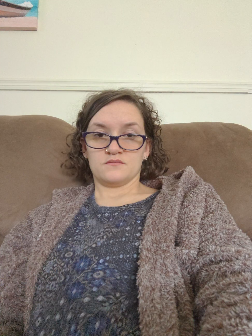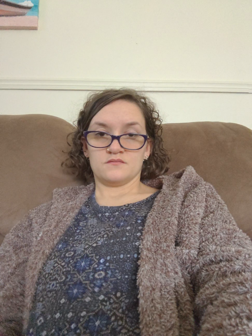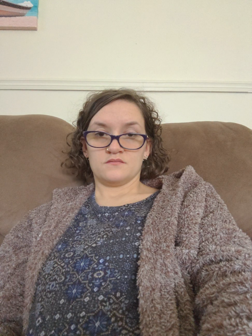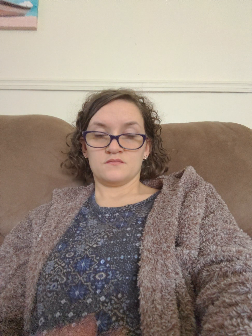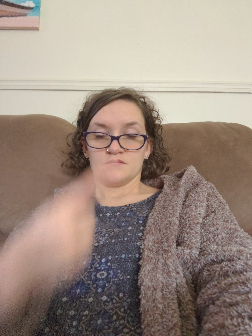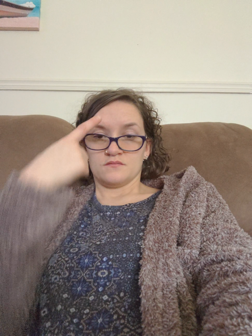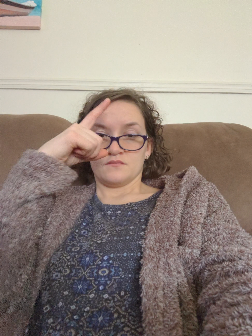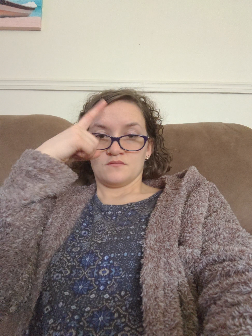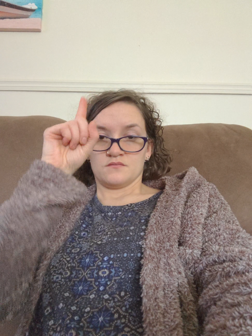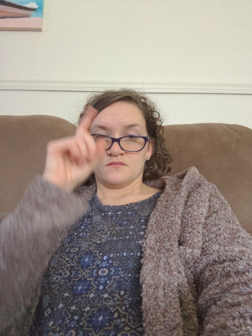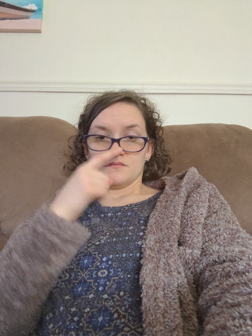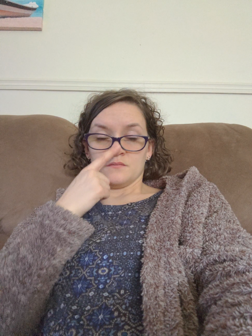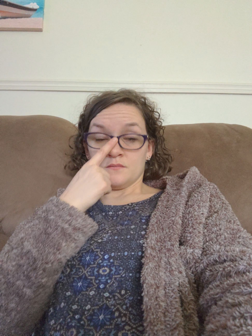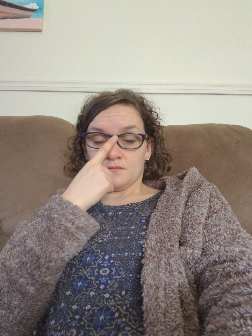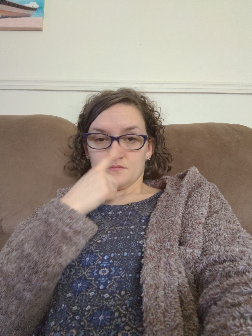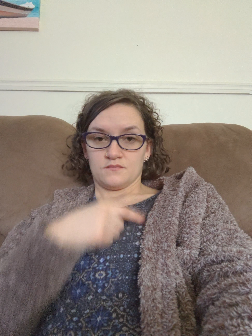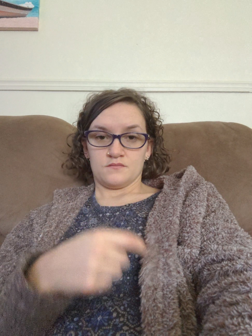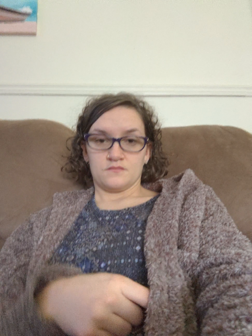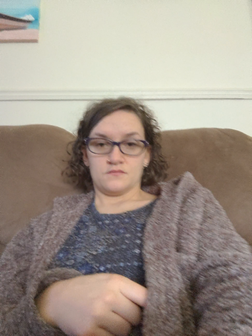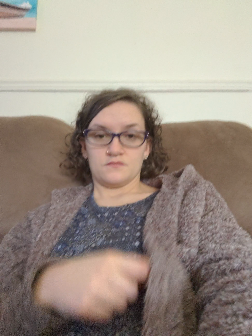for